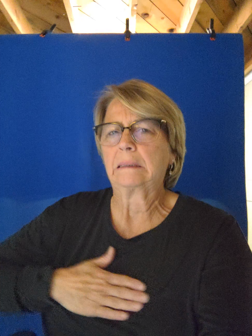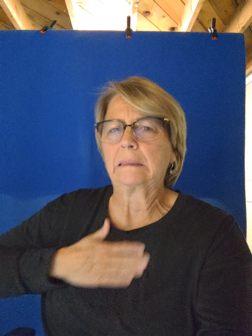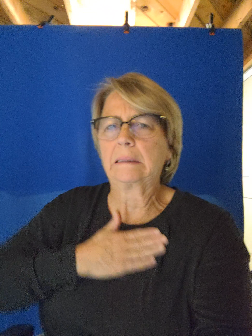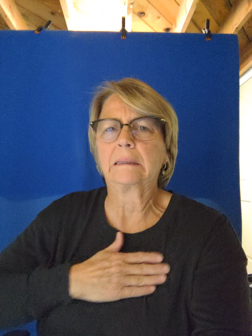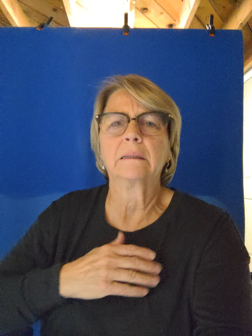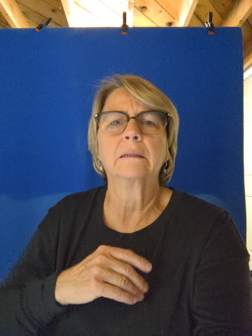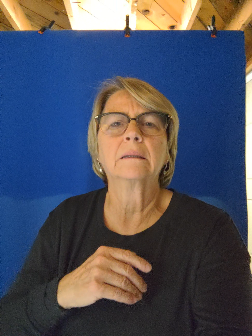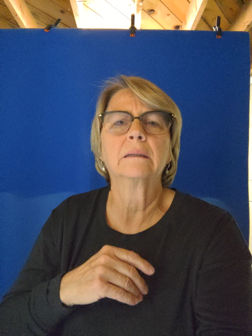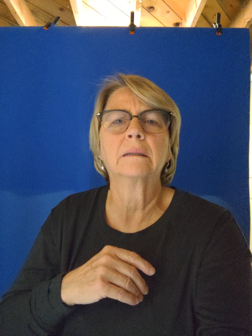please